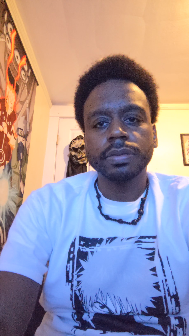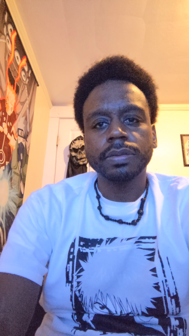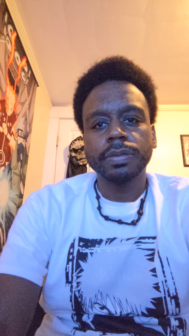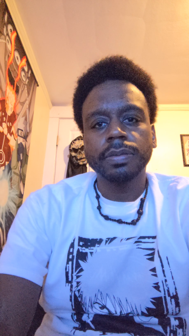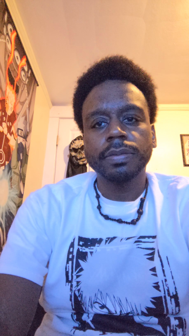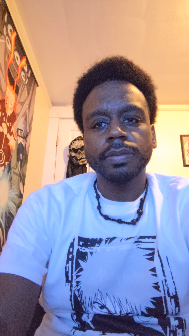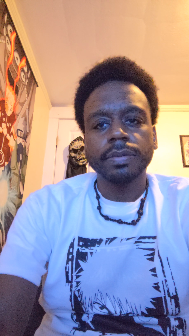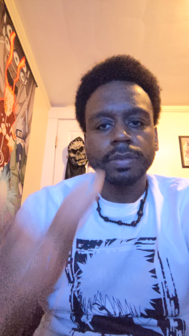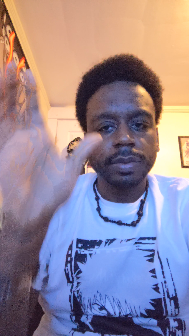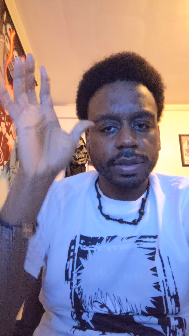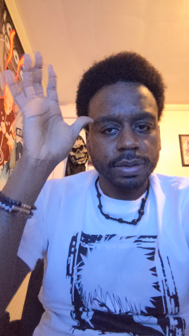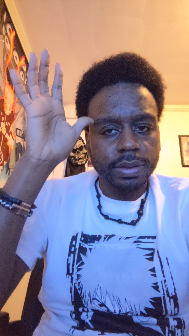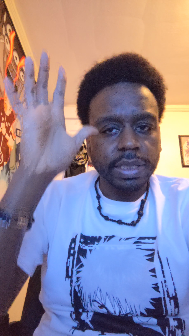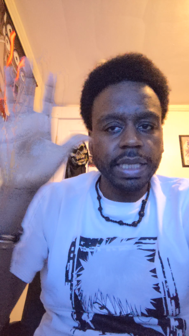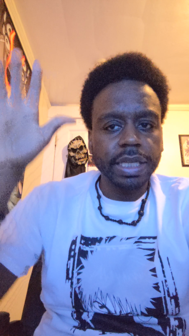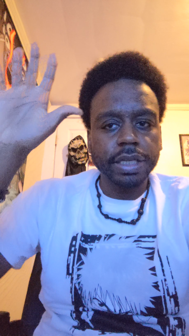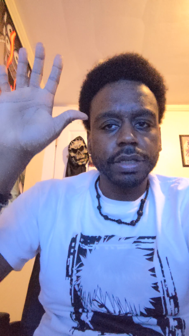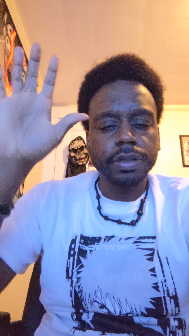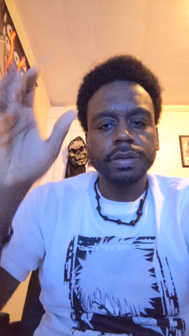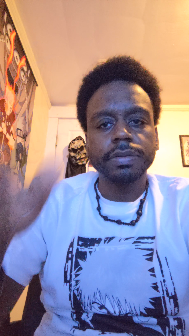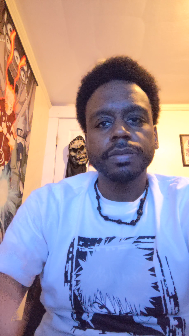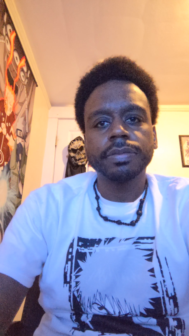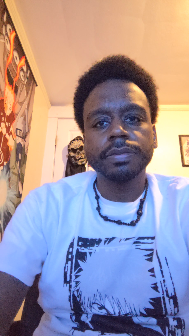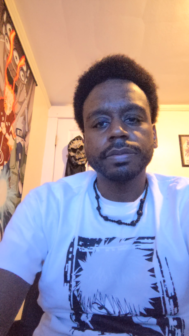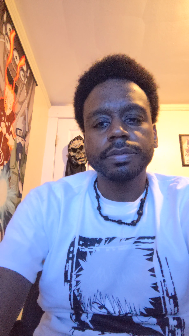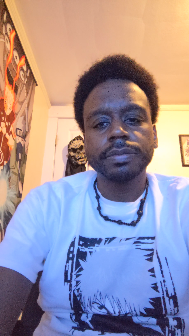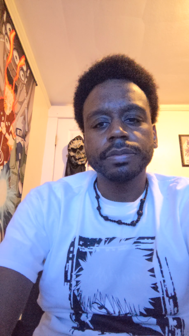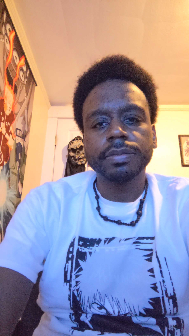deer